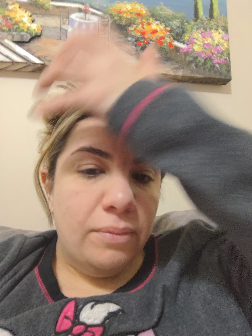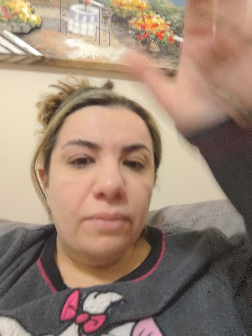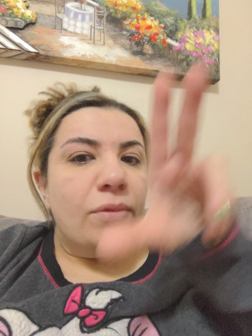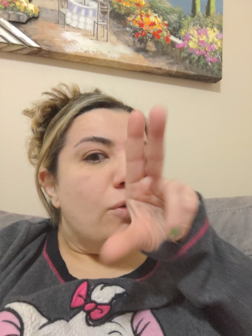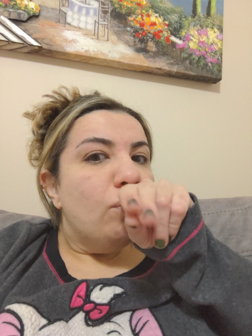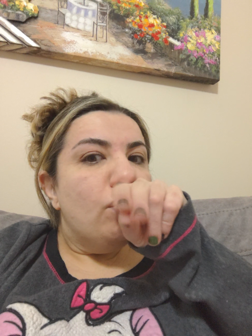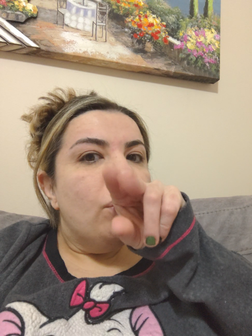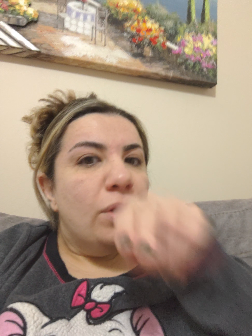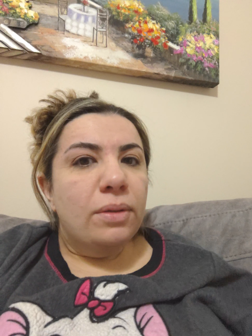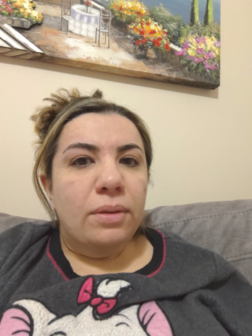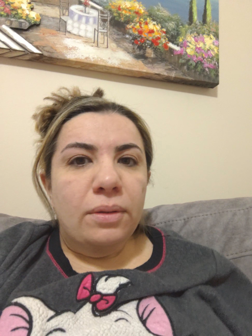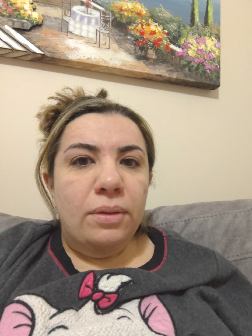duck